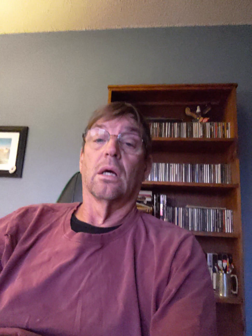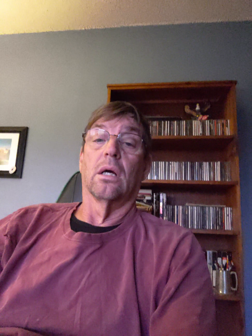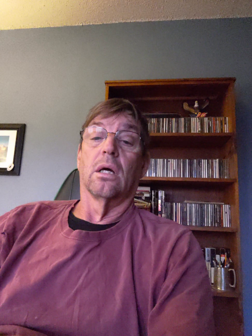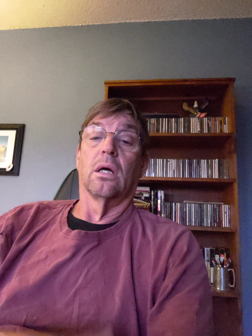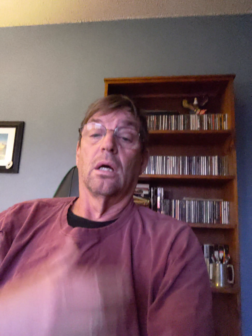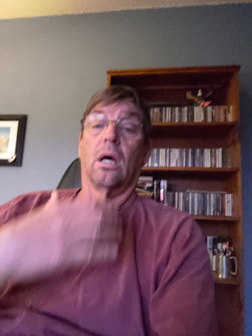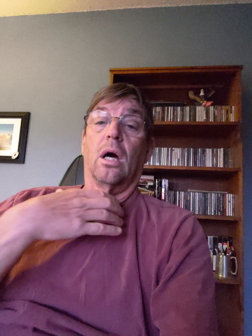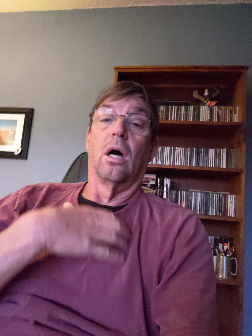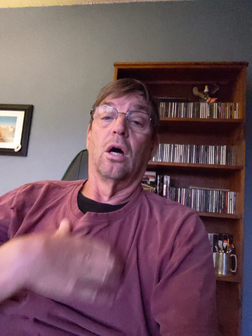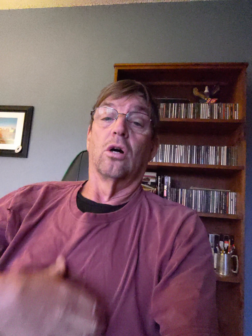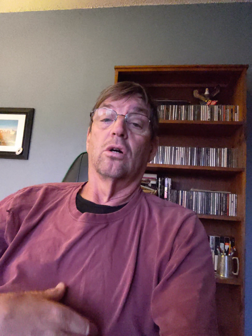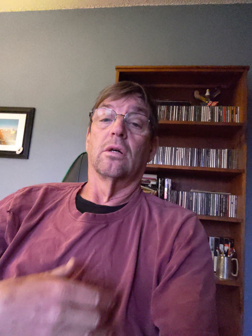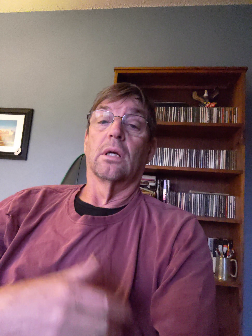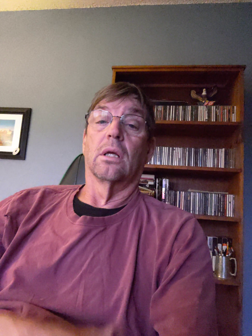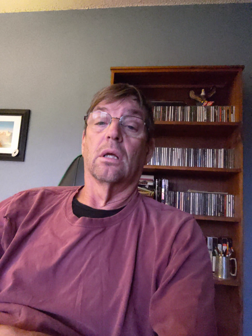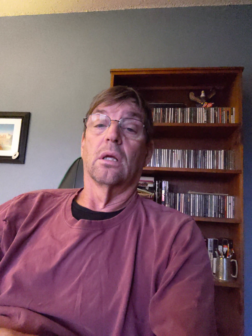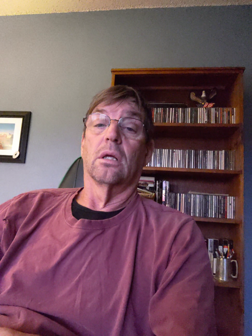hungry